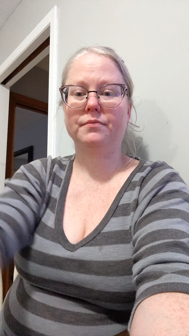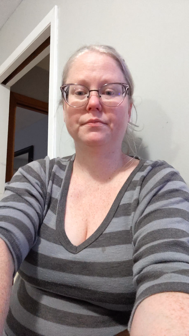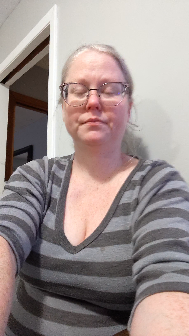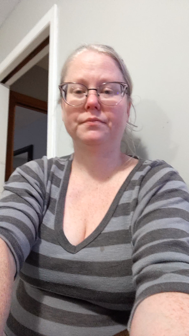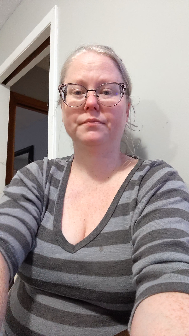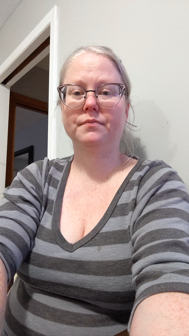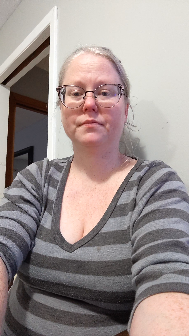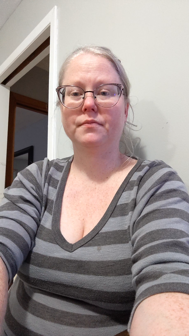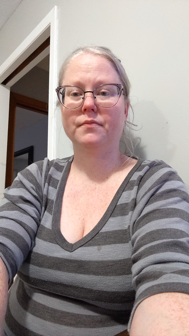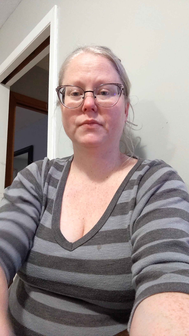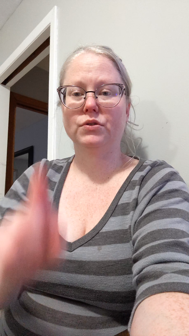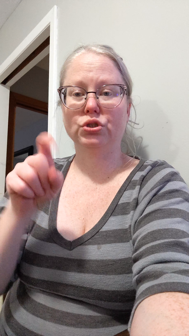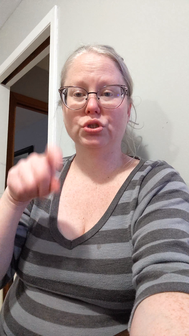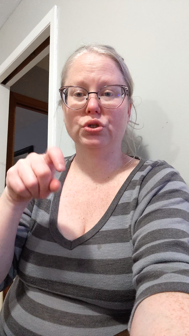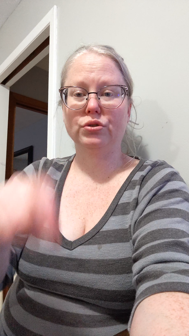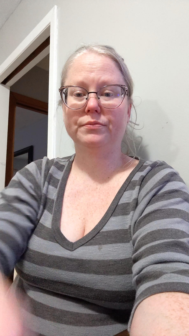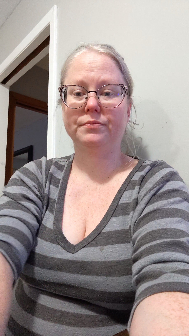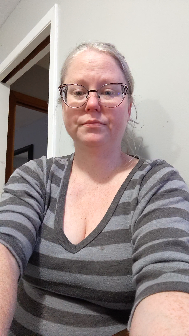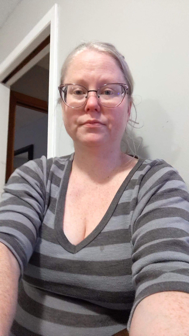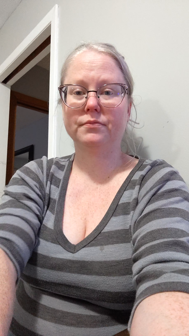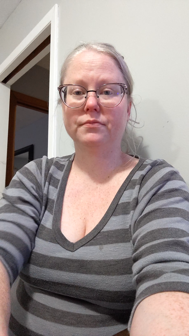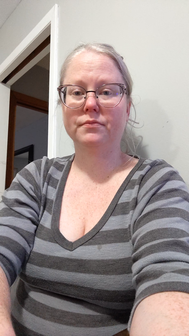should